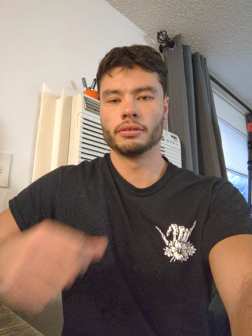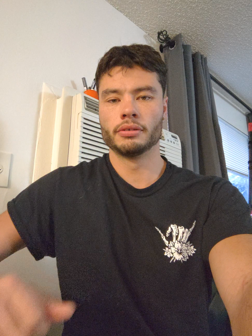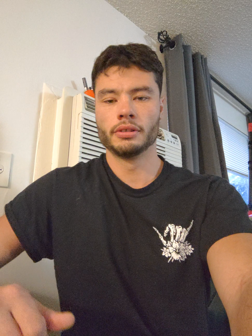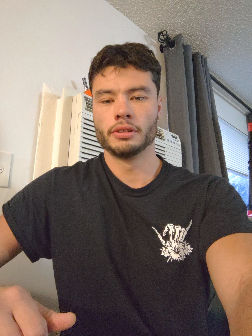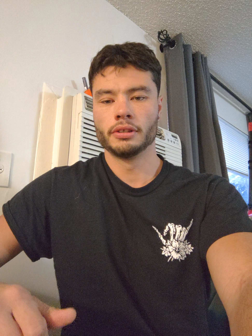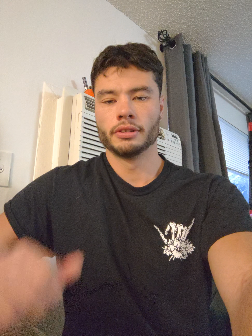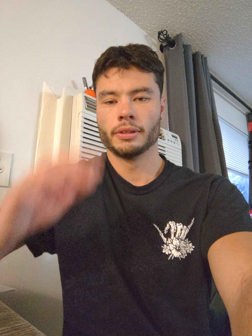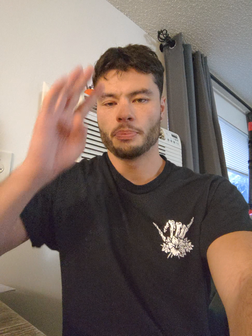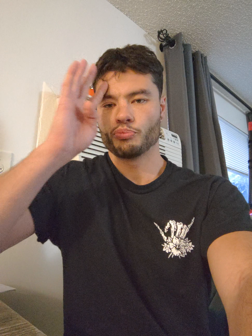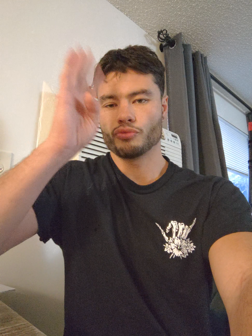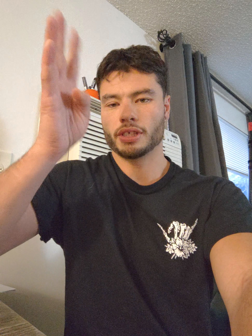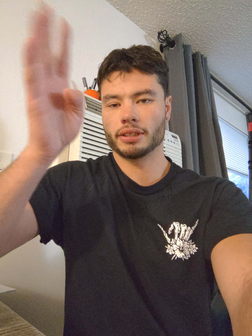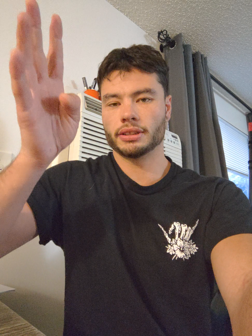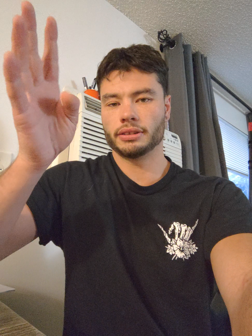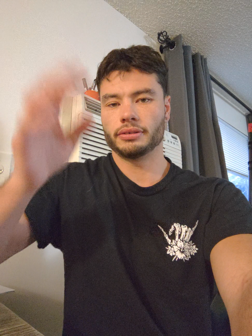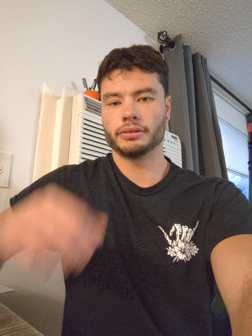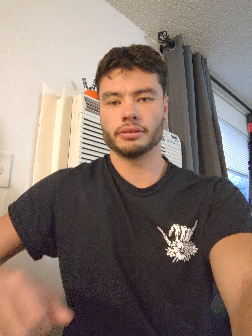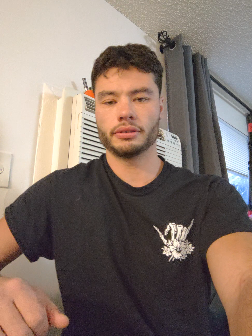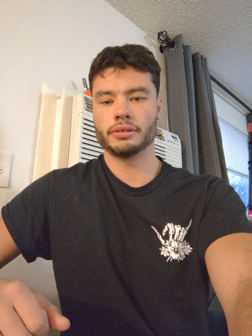pretend